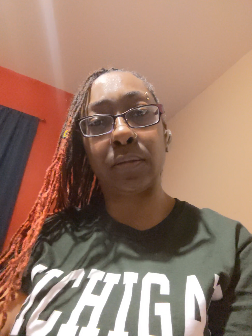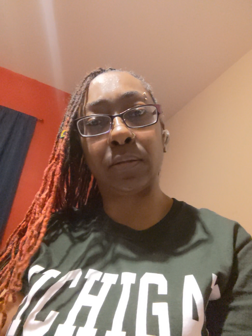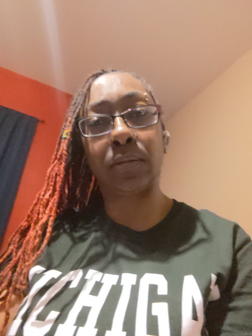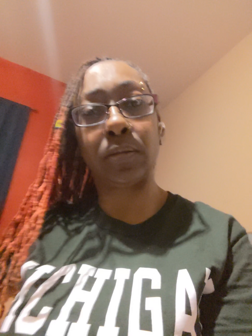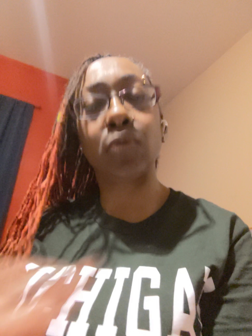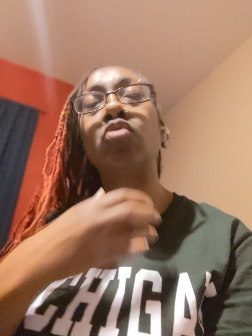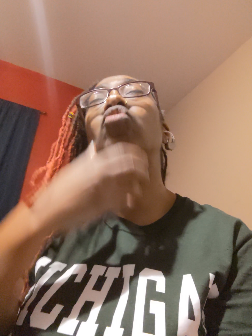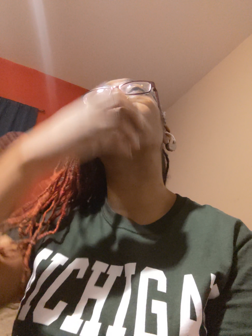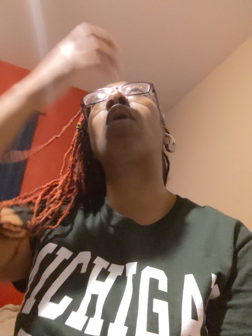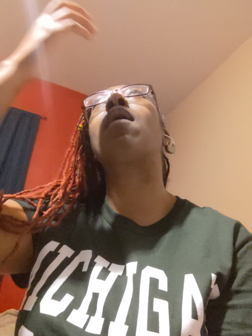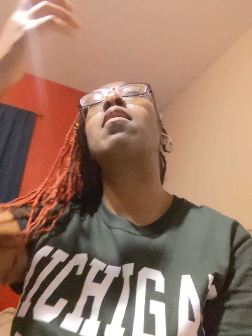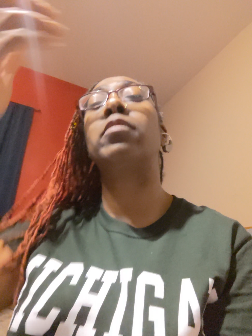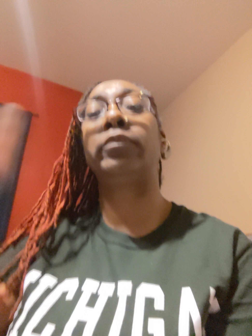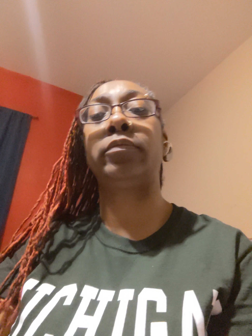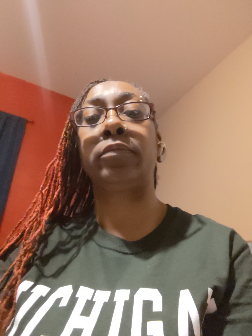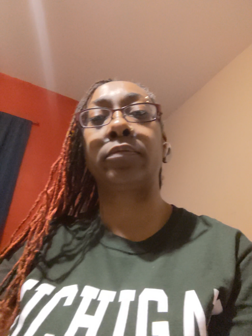giraffe